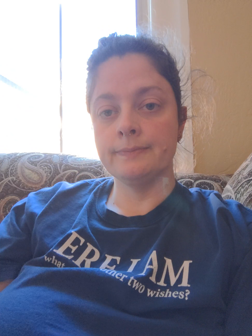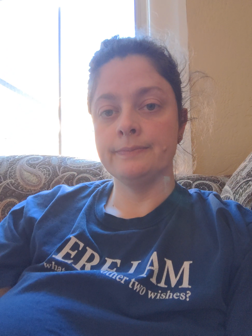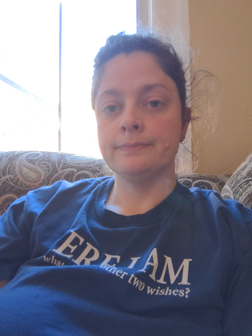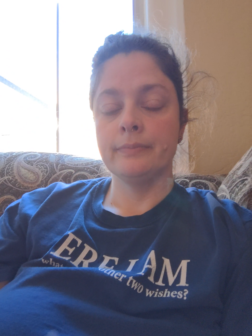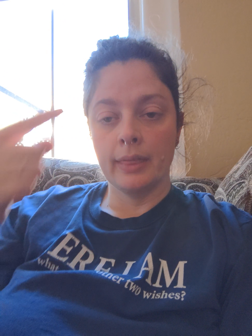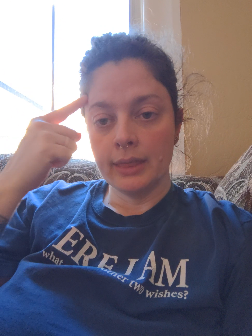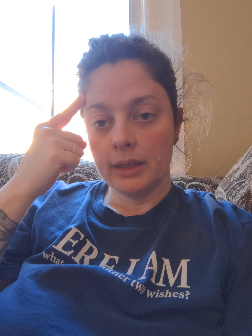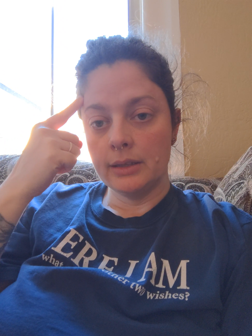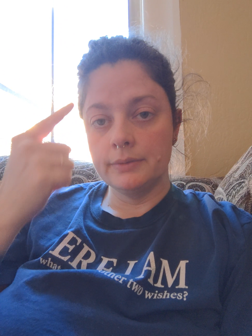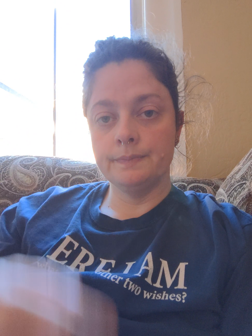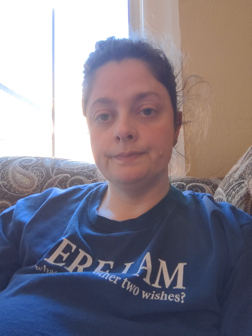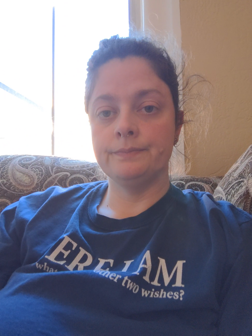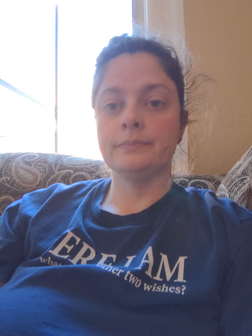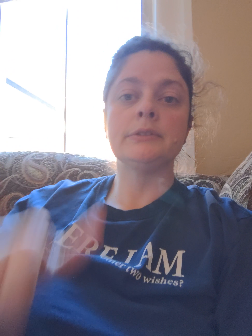think